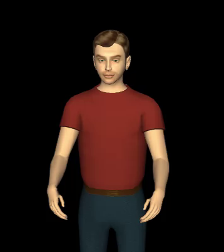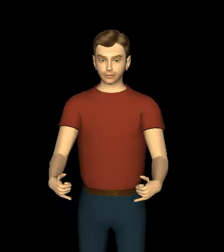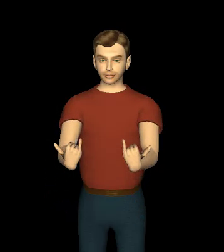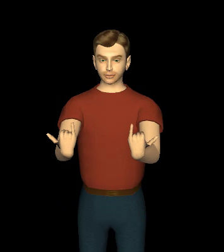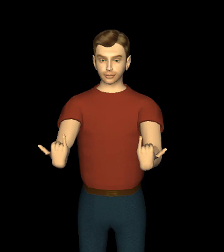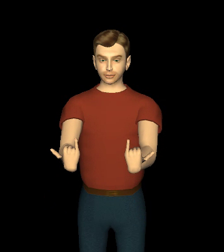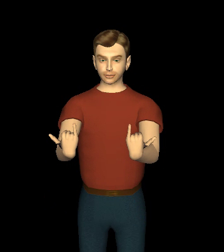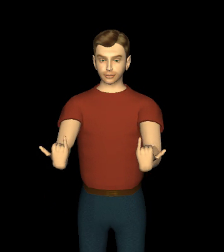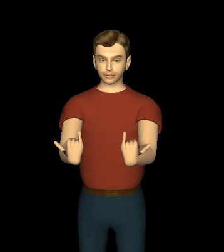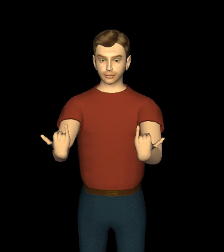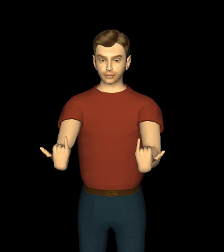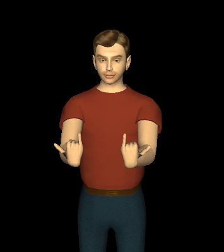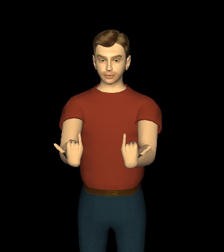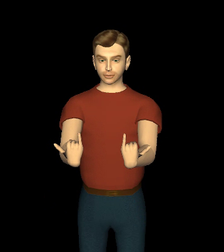لعبة